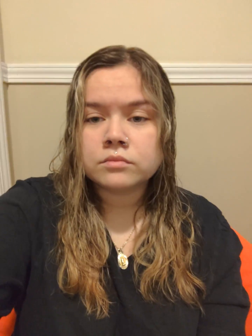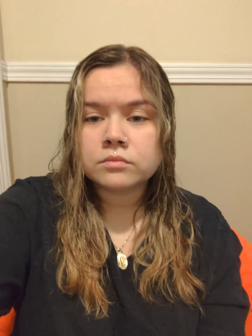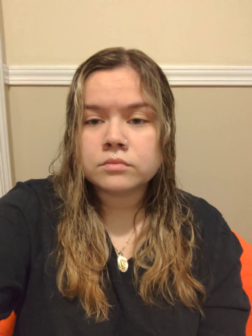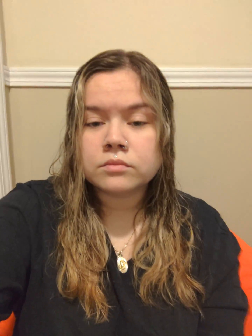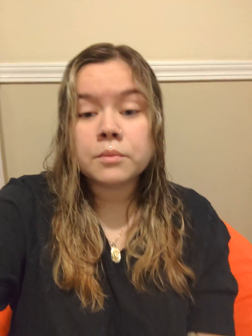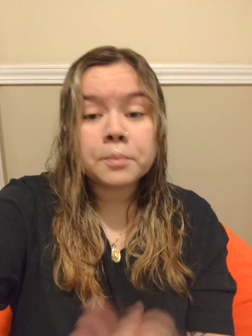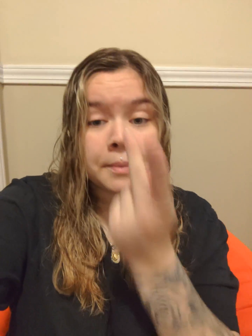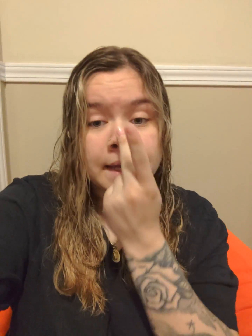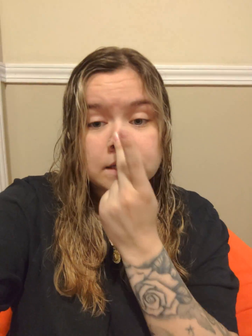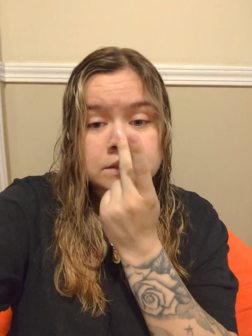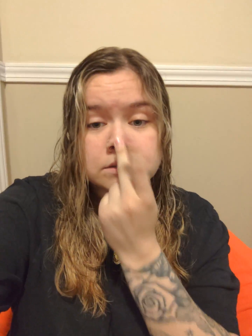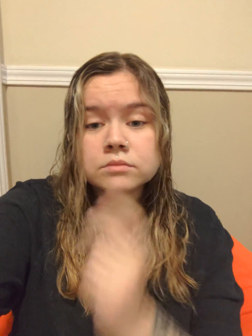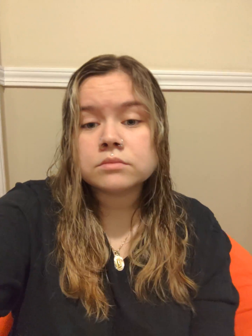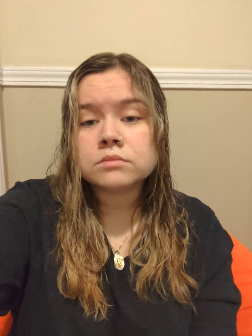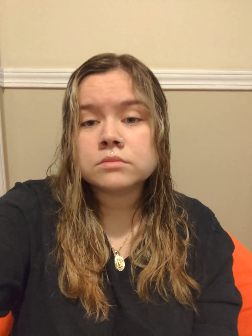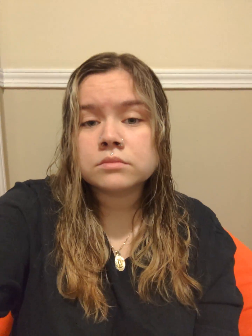penis